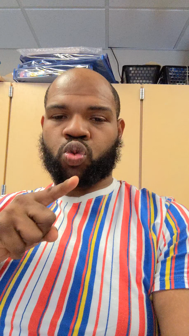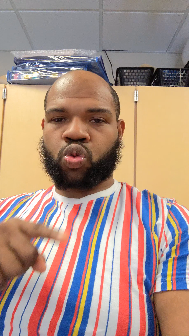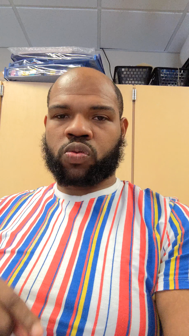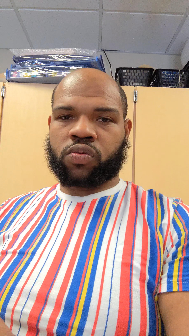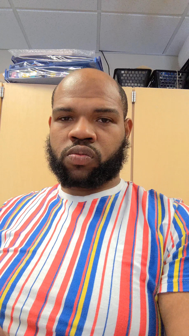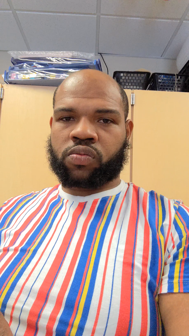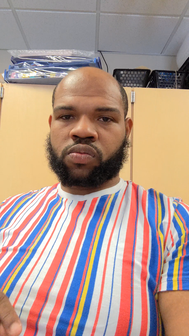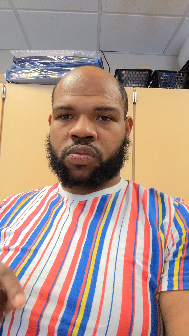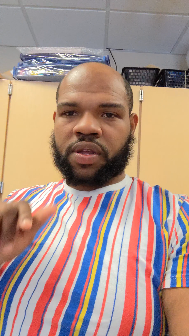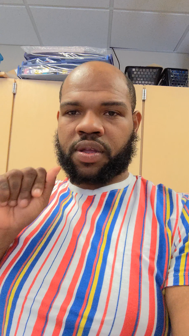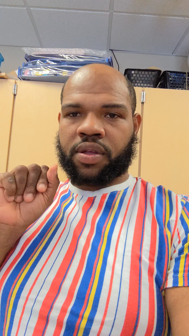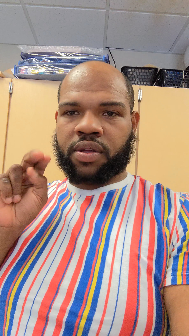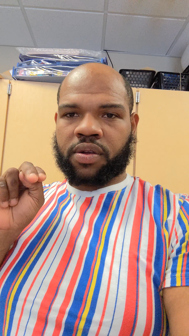an